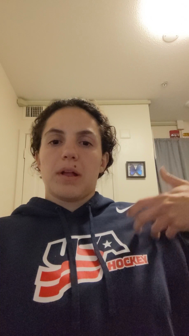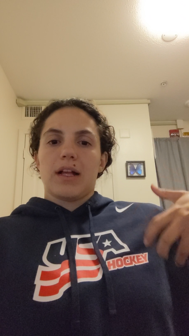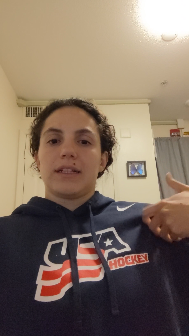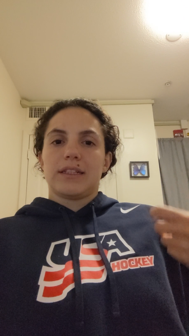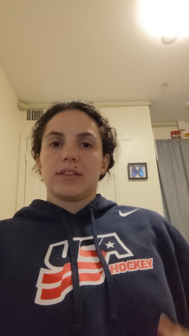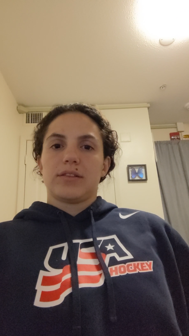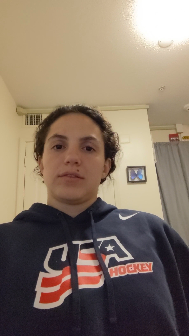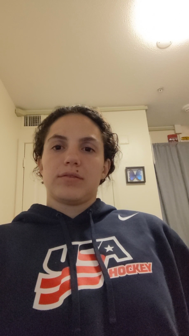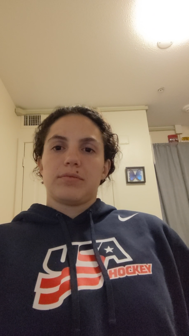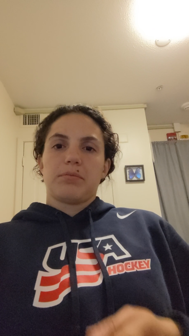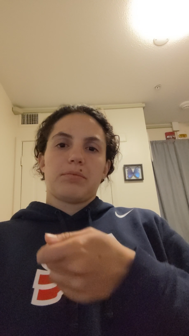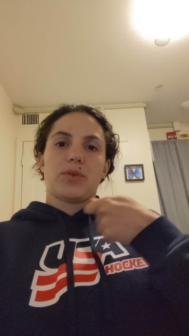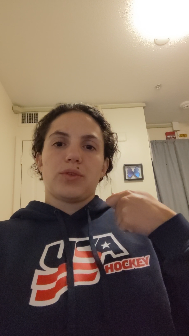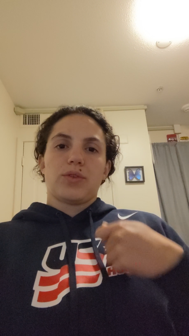pull